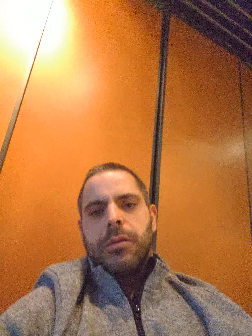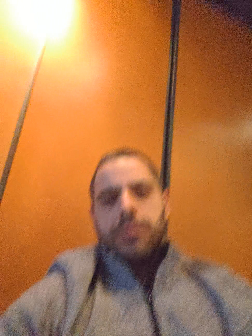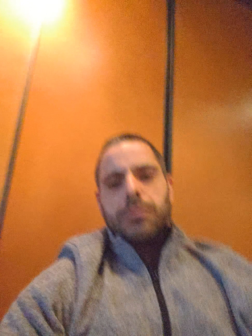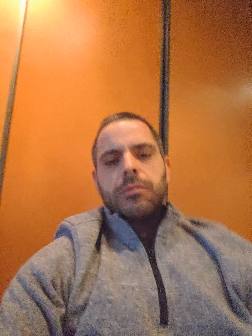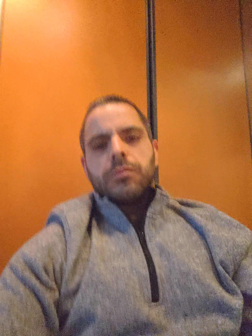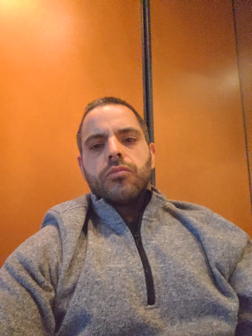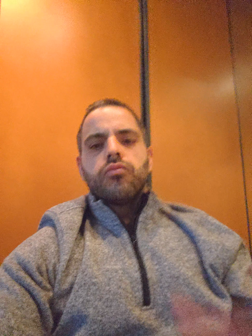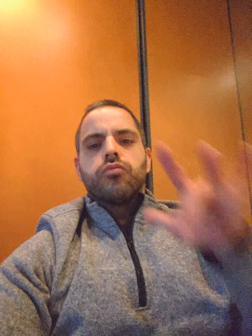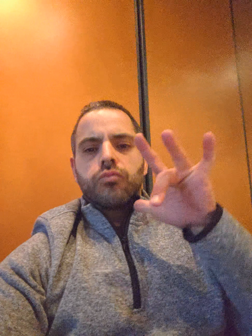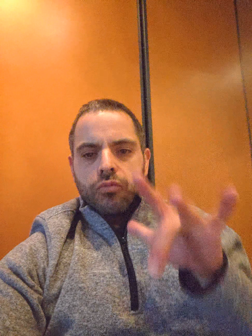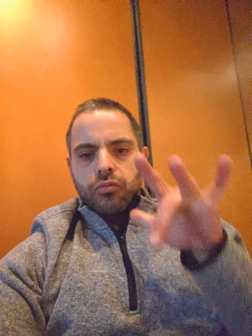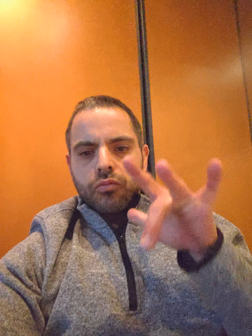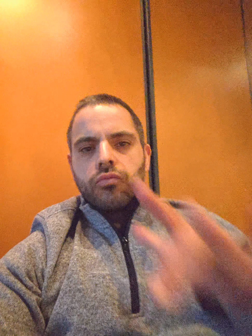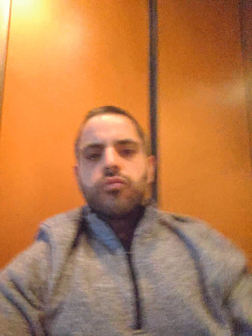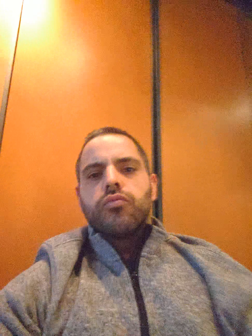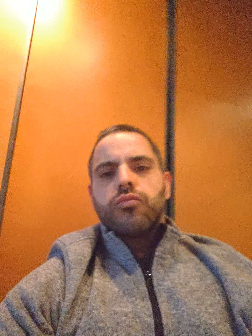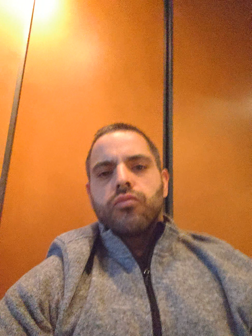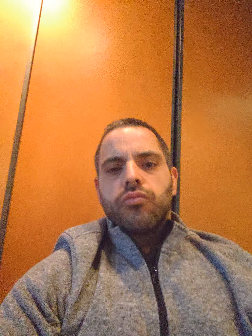touch